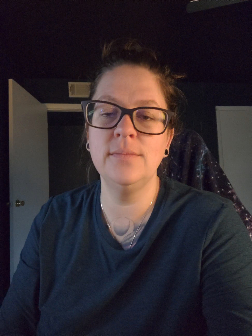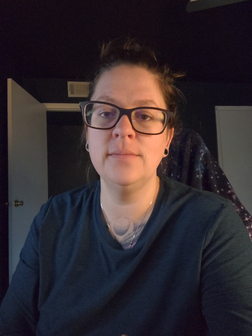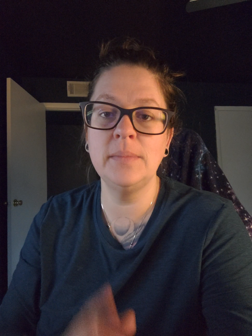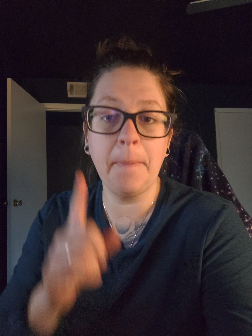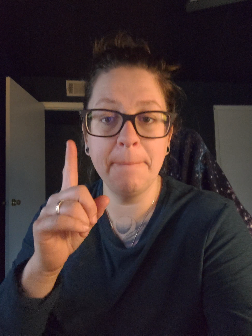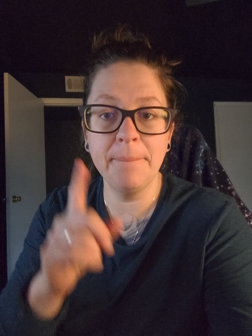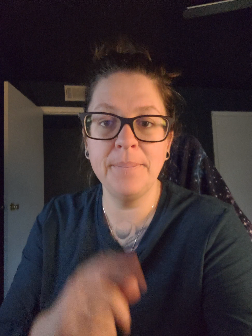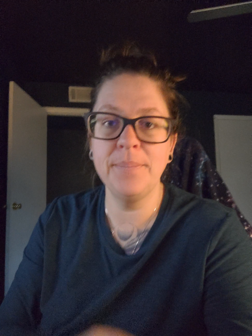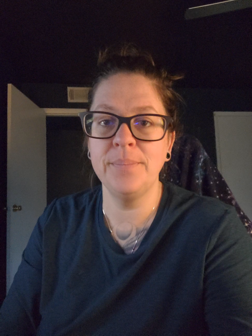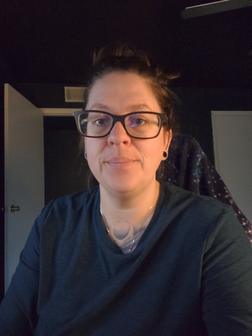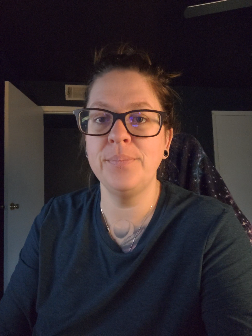up